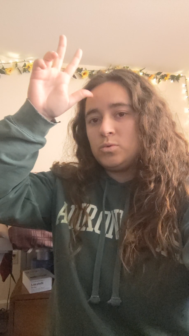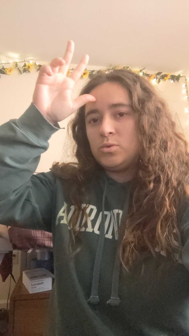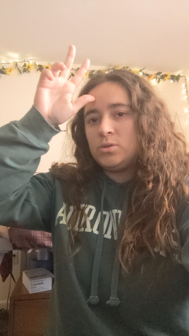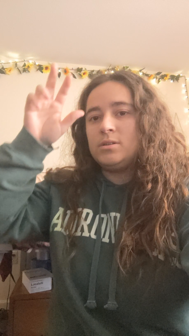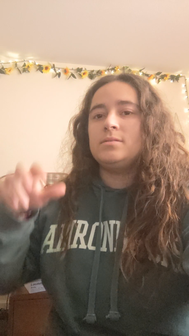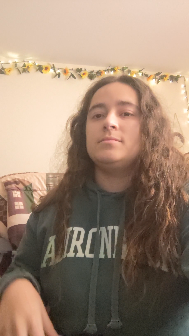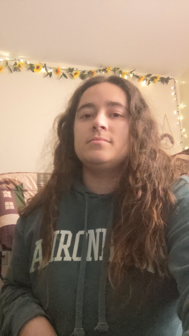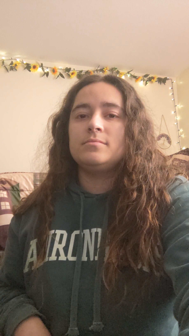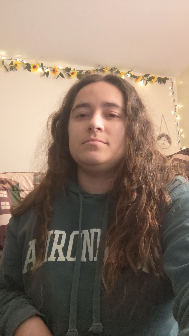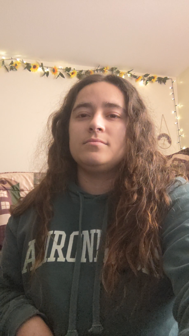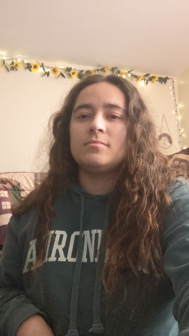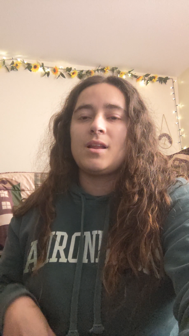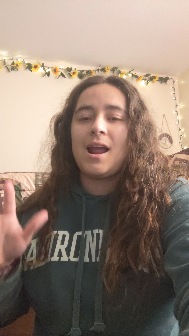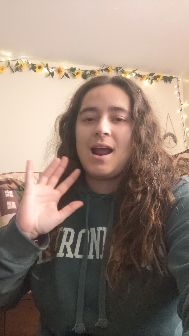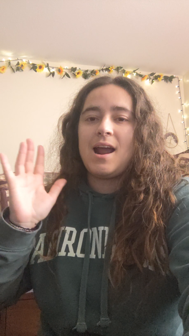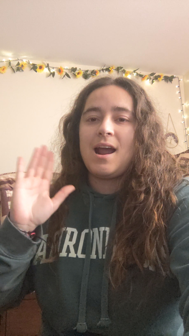hi